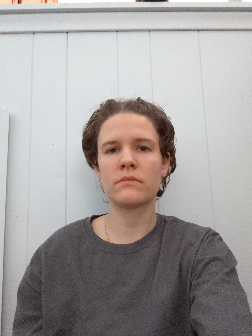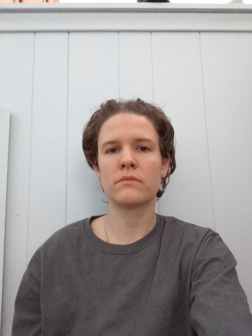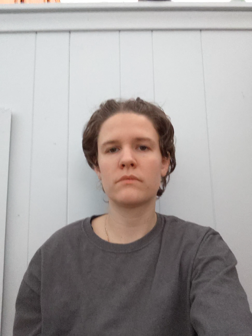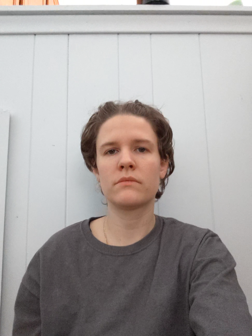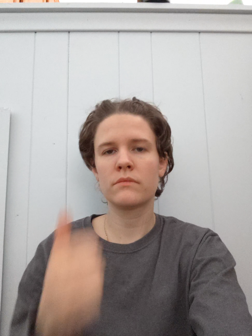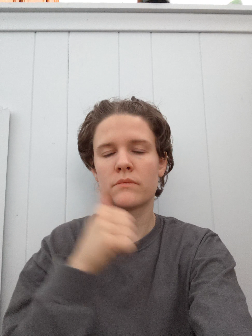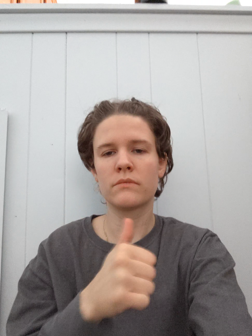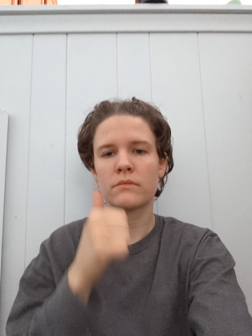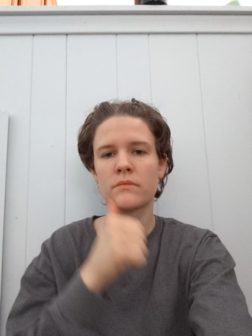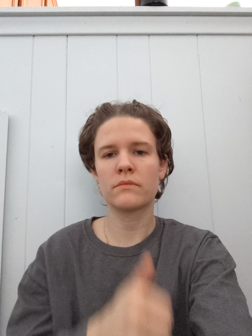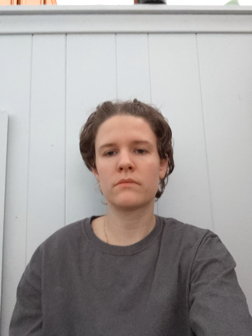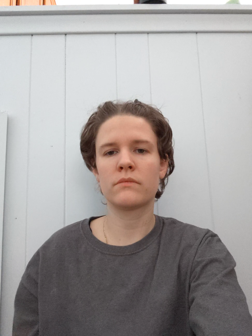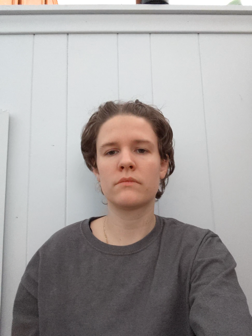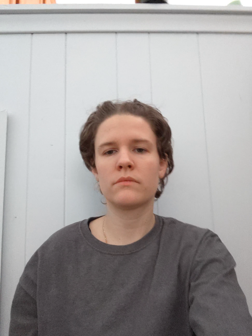girl